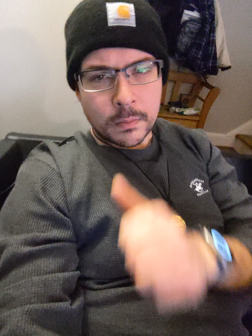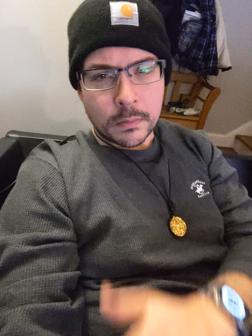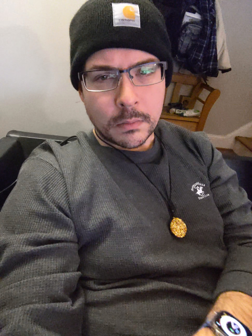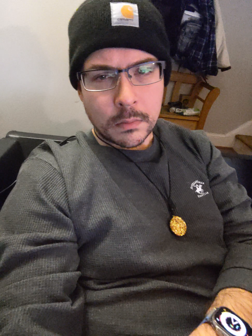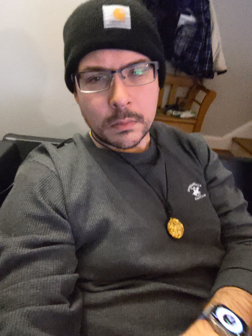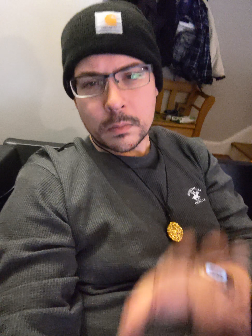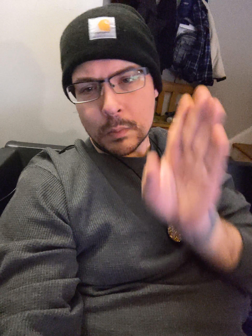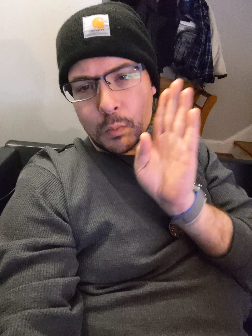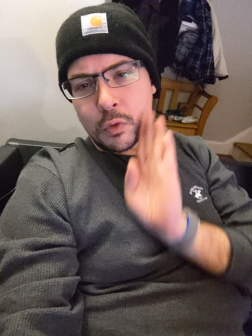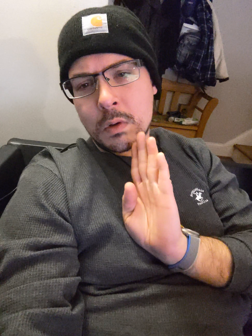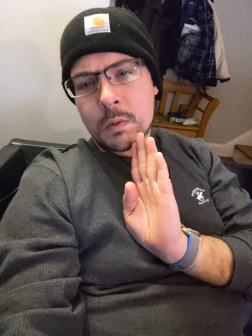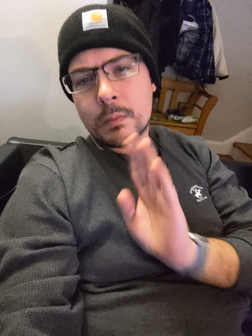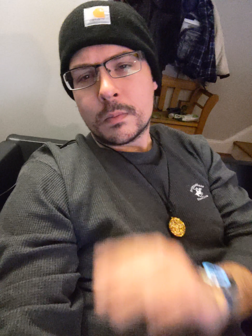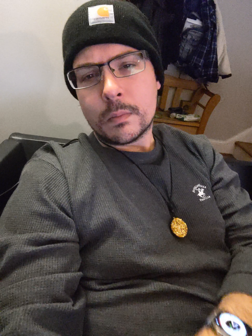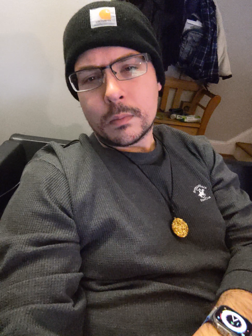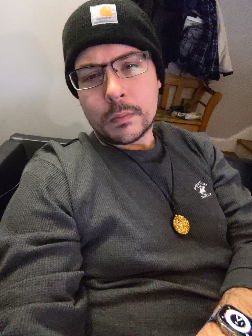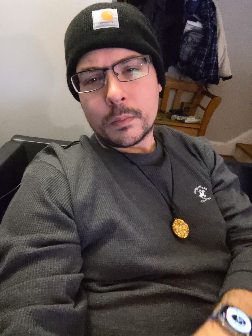brown